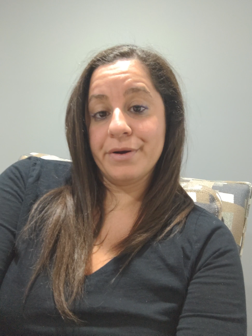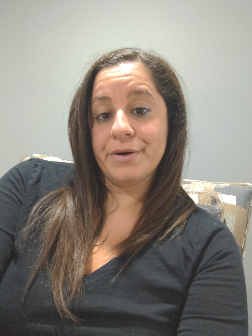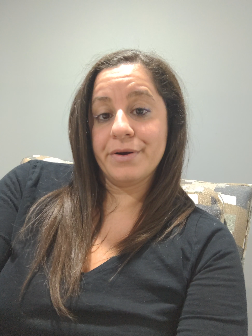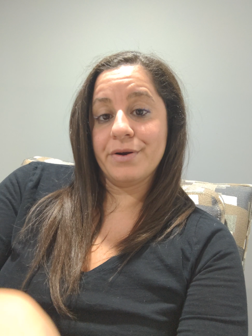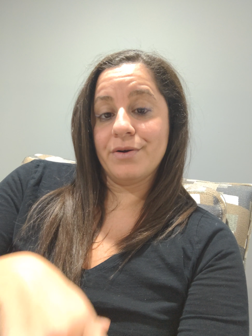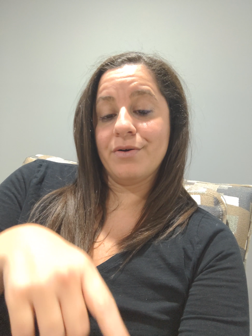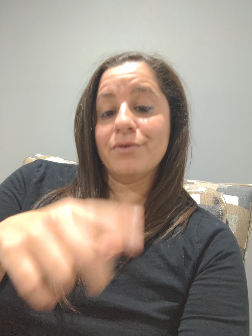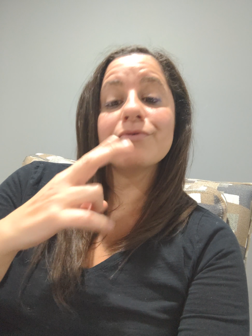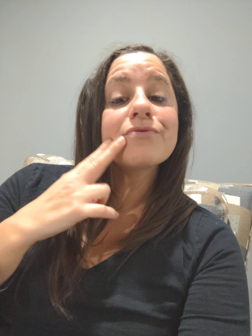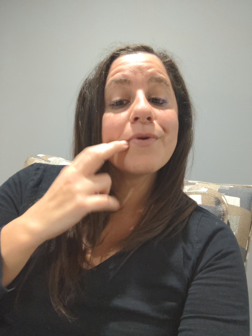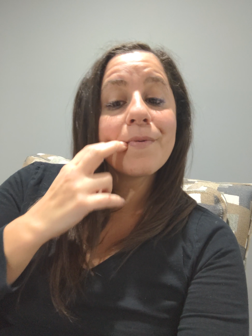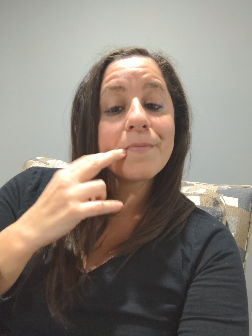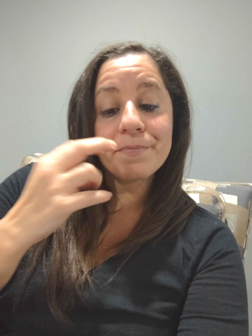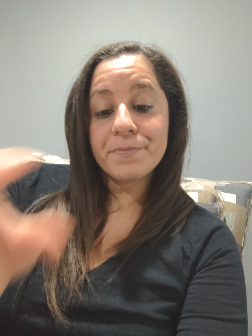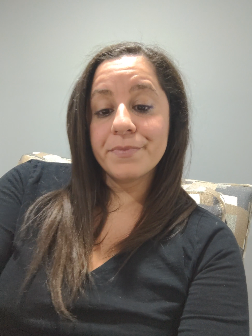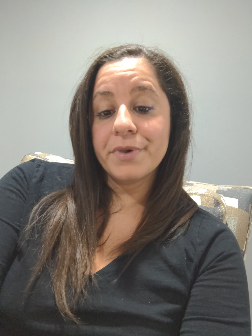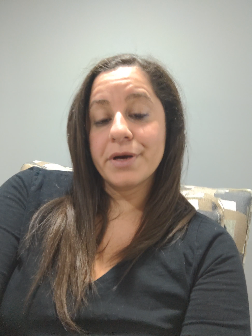gum